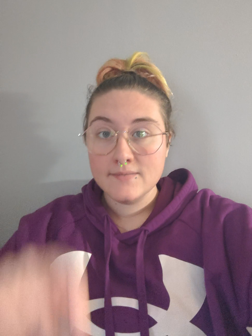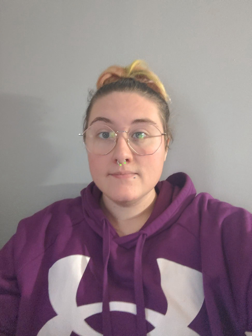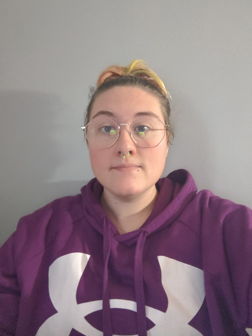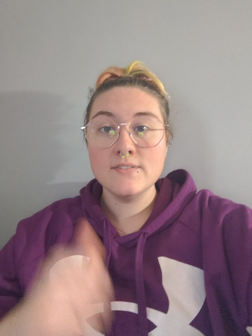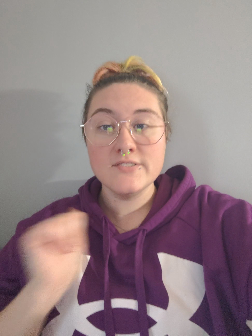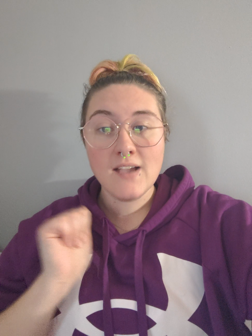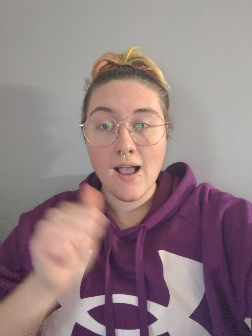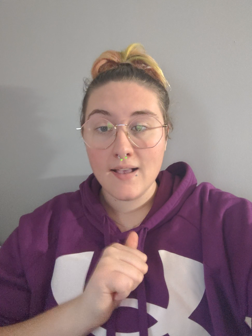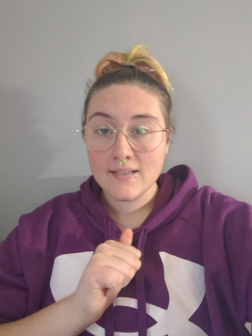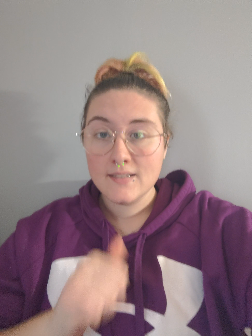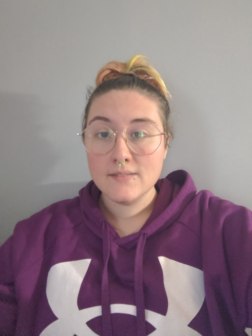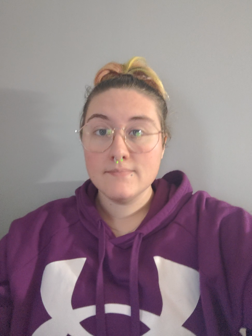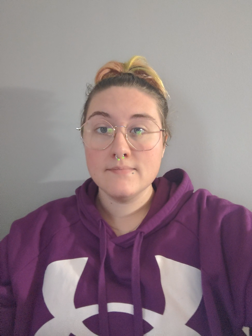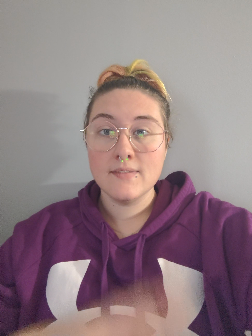jacket